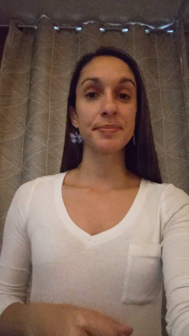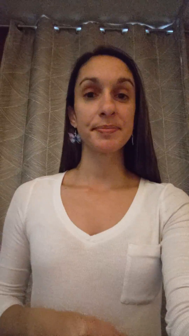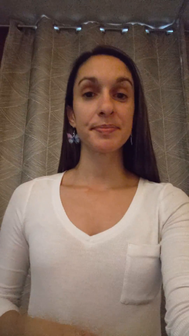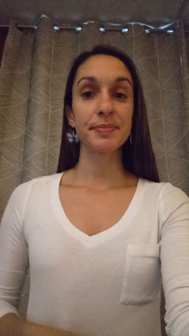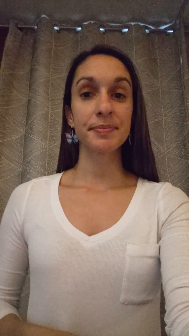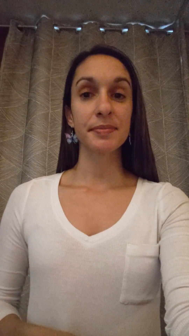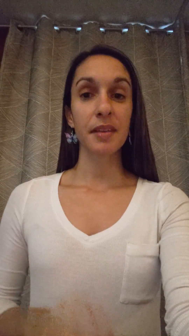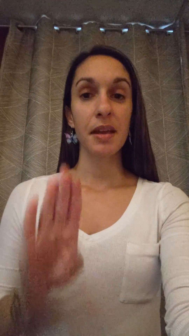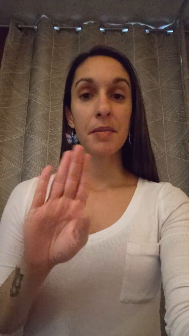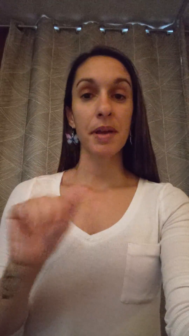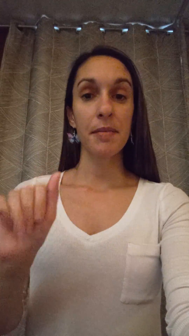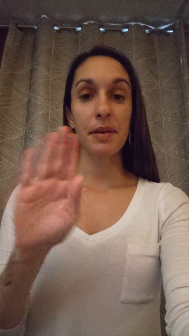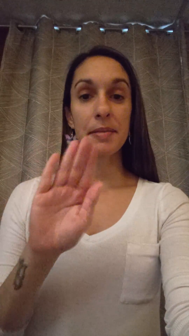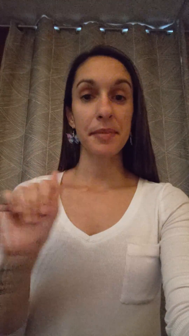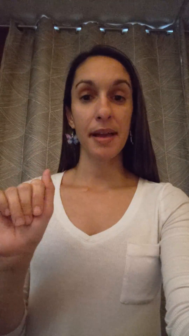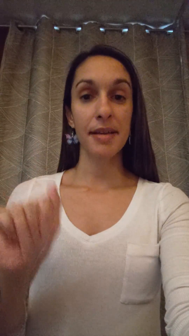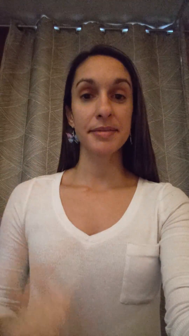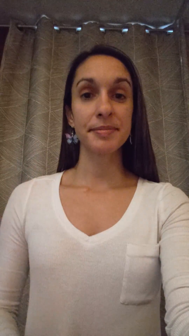baa baa